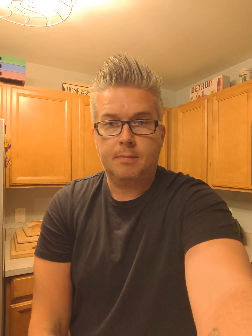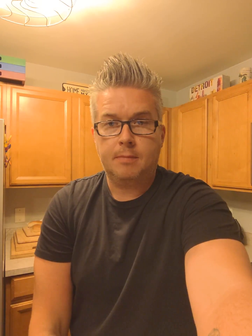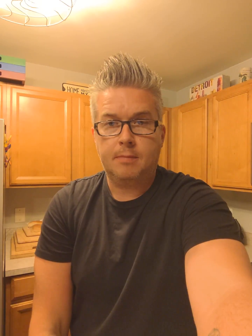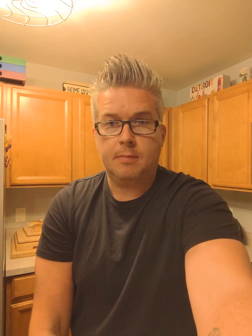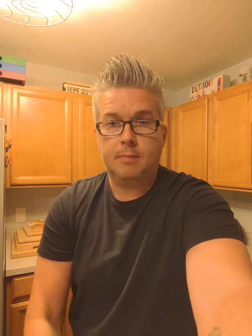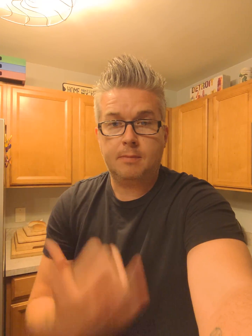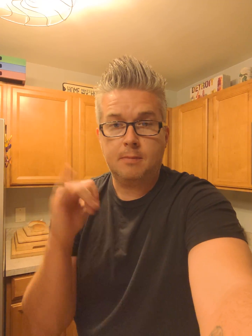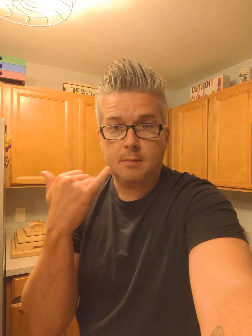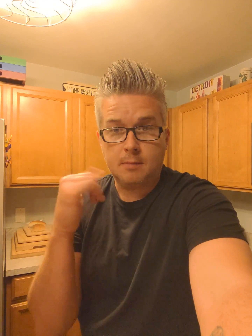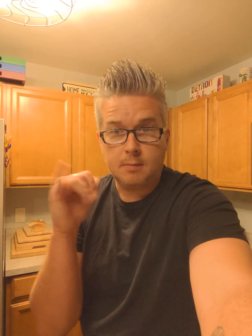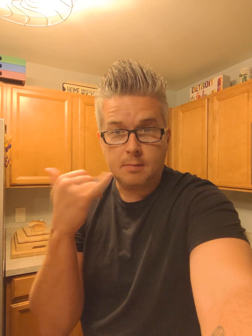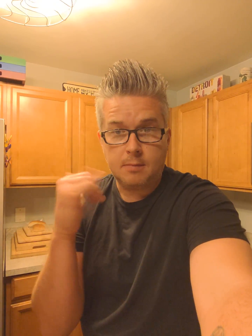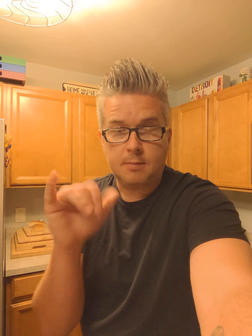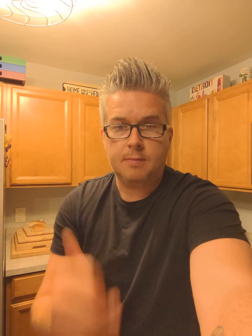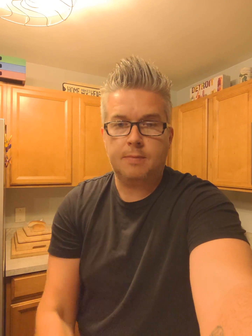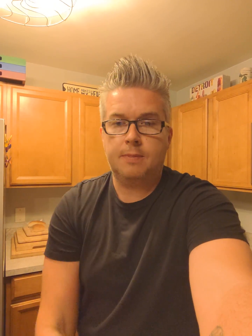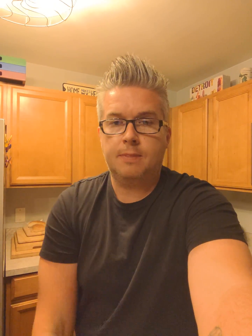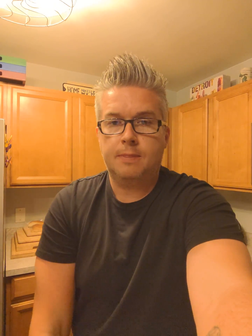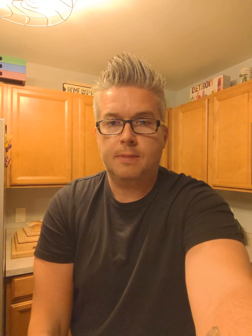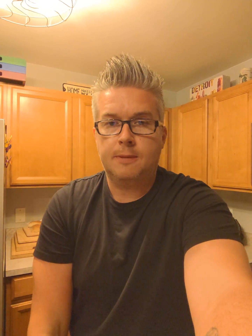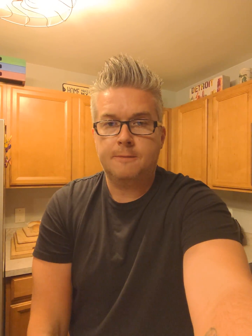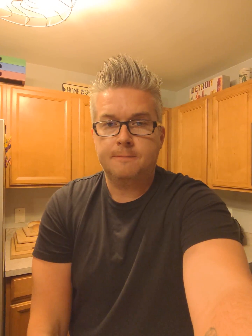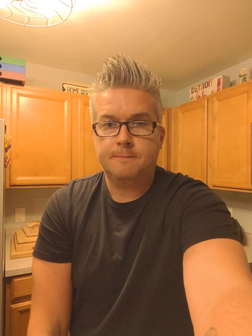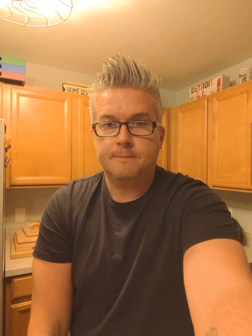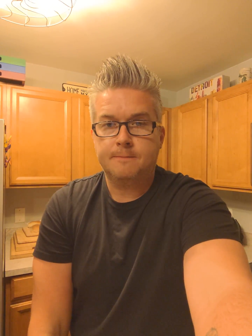party